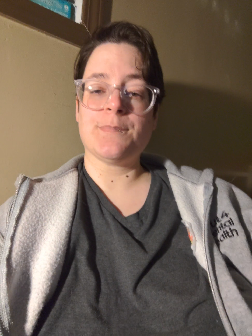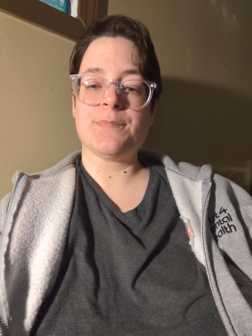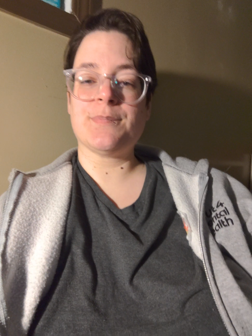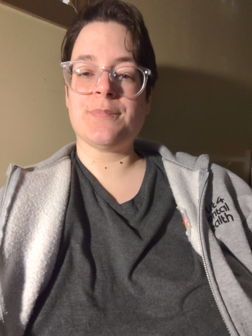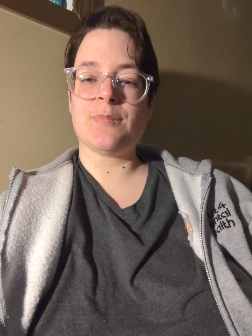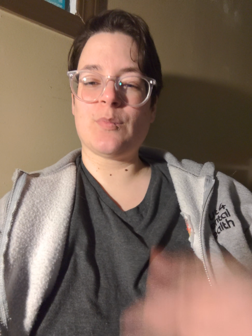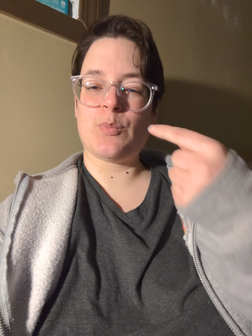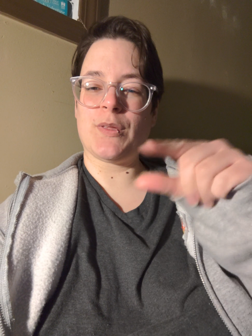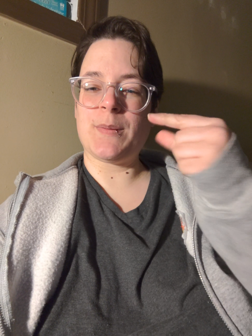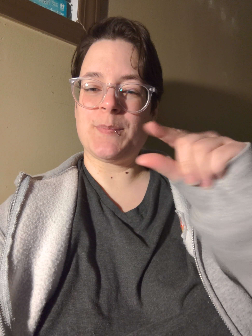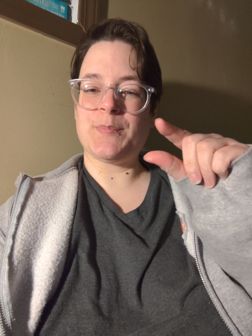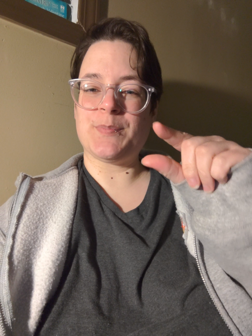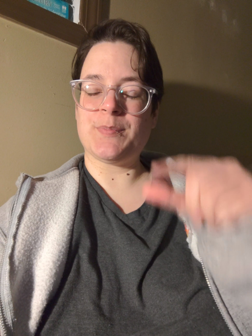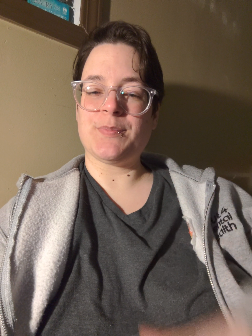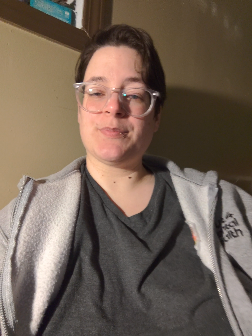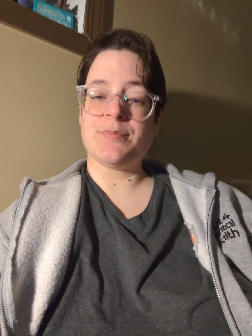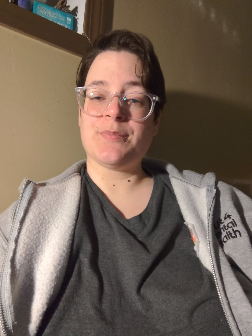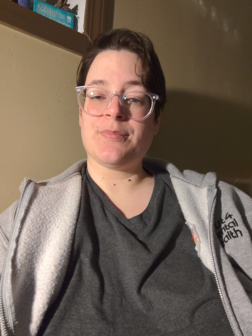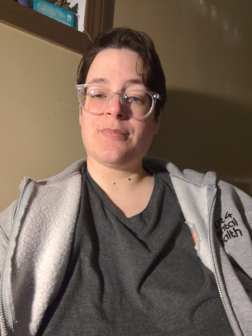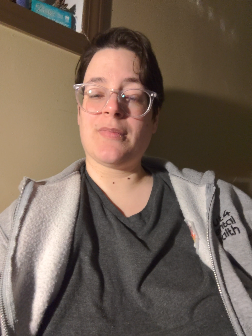green